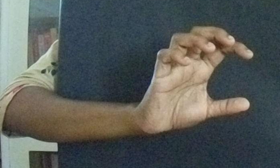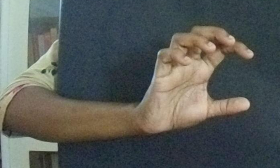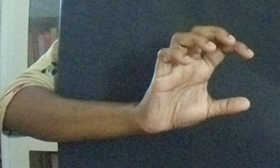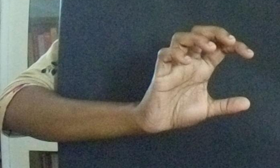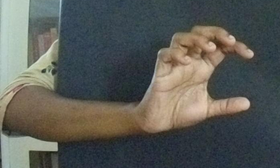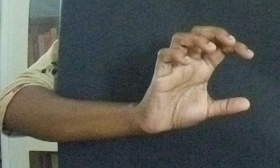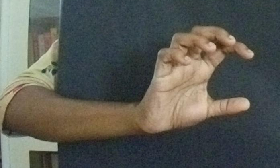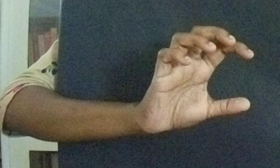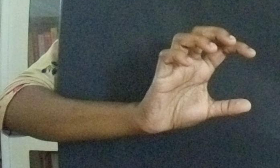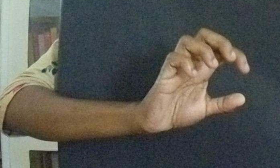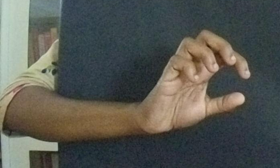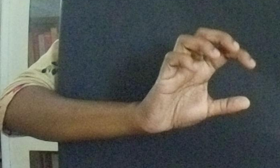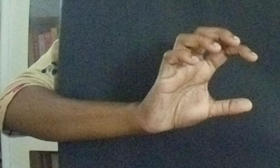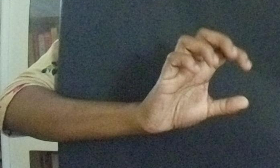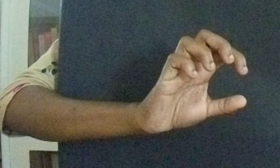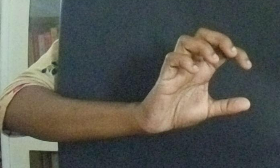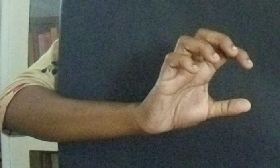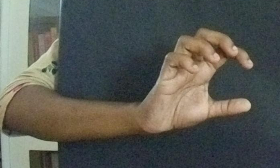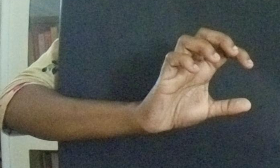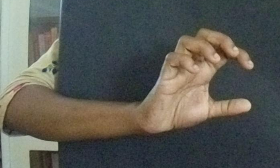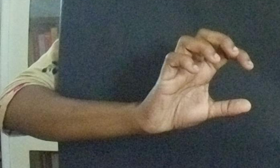pain